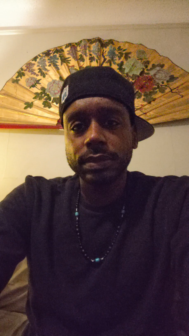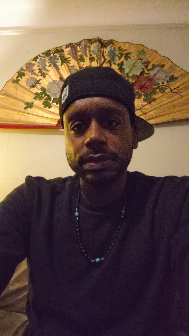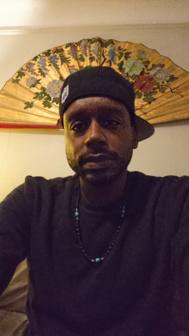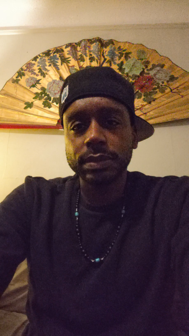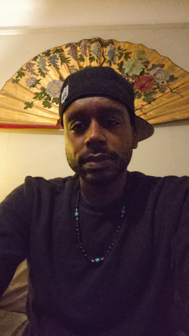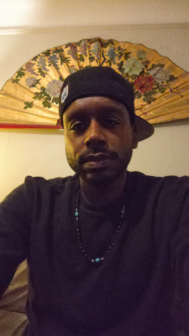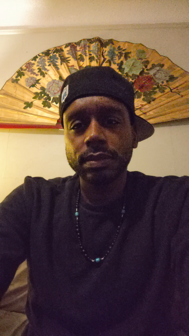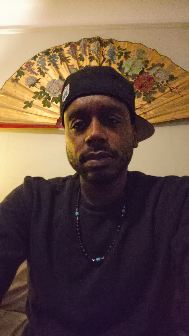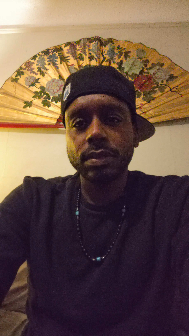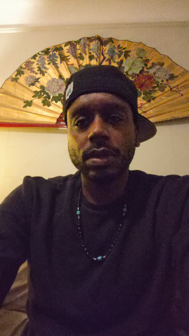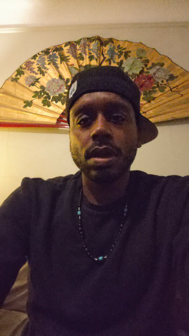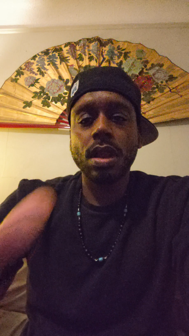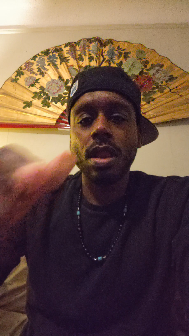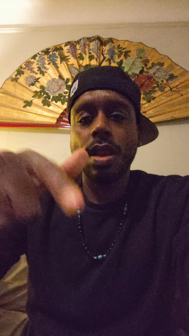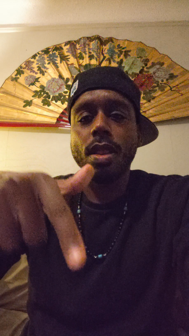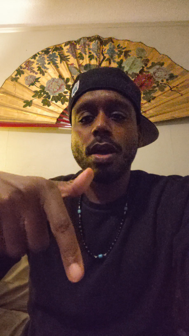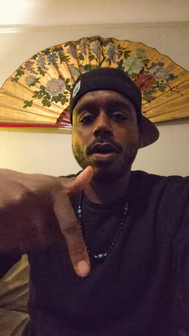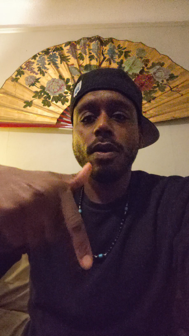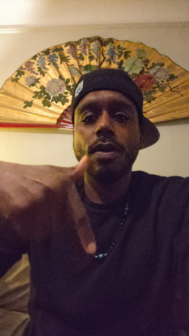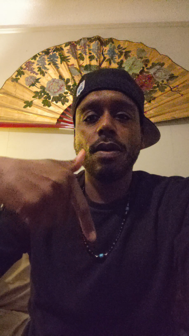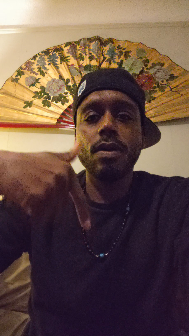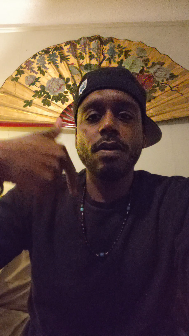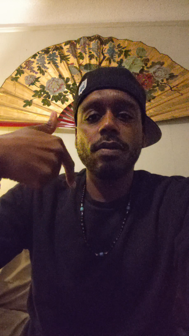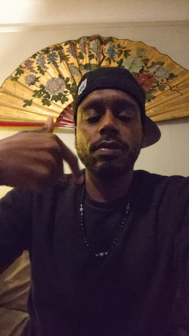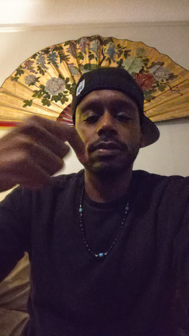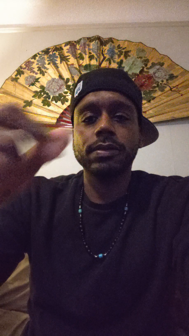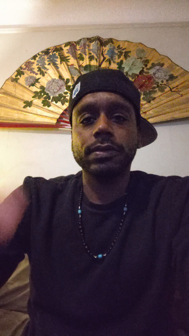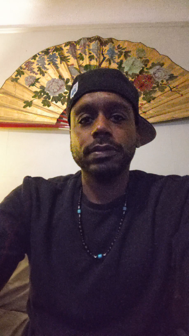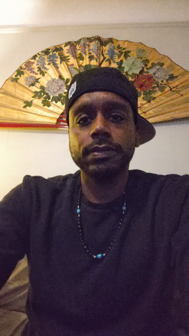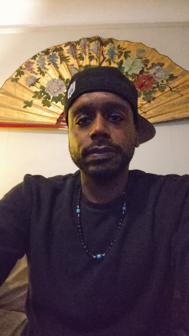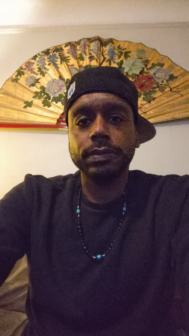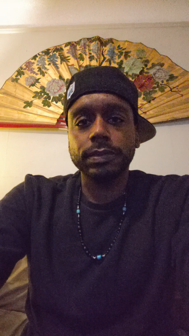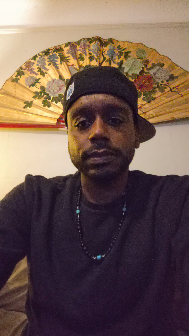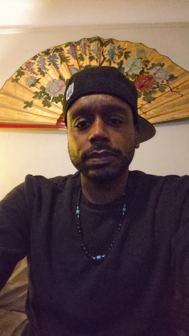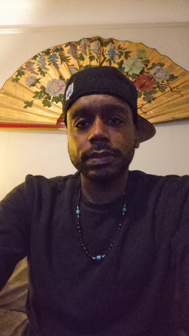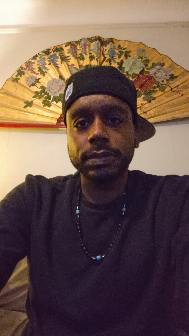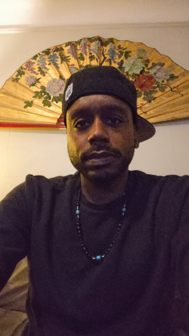long